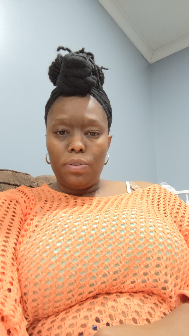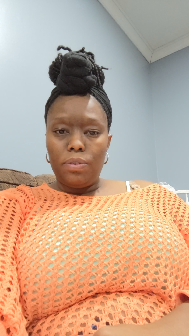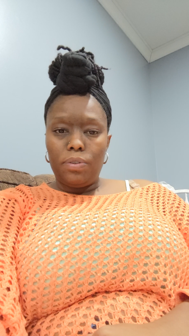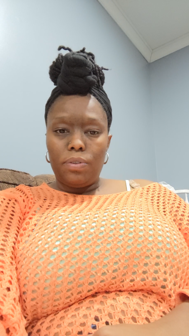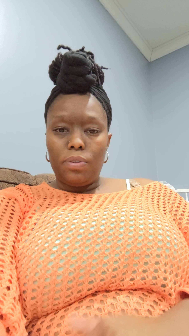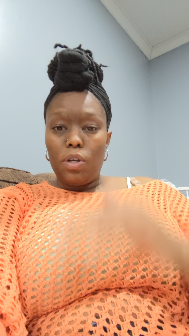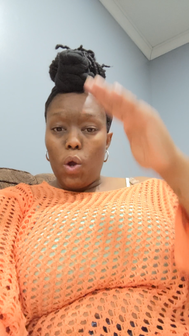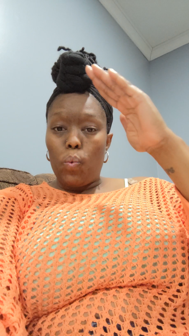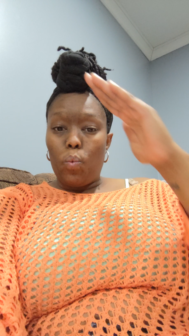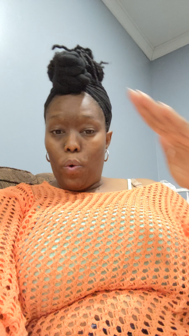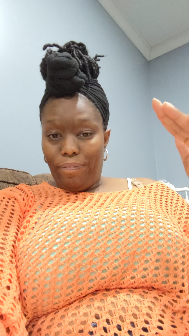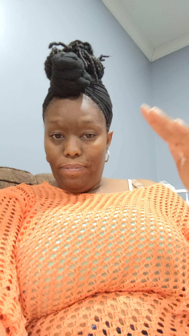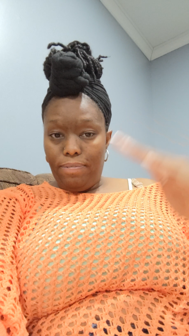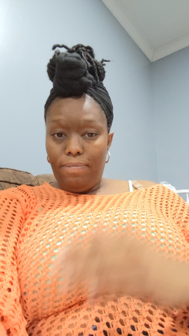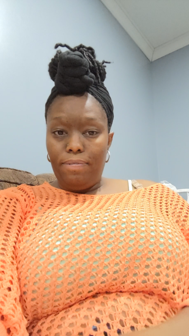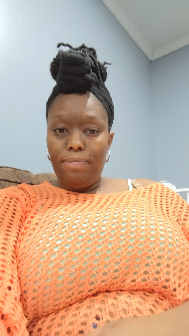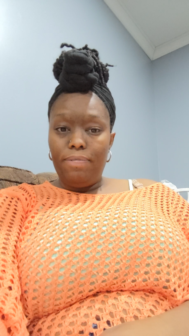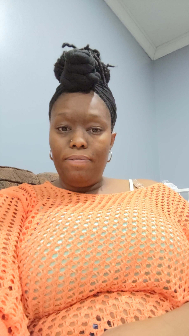roof